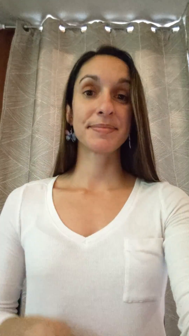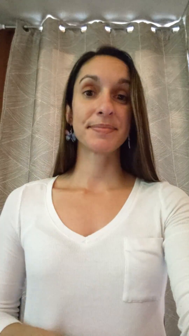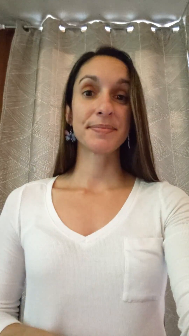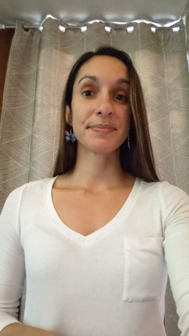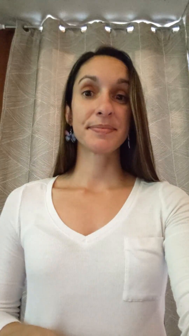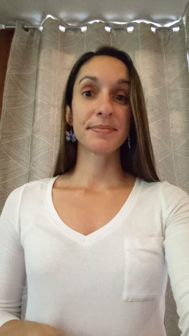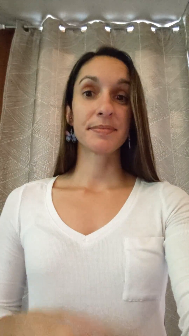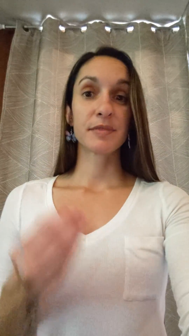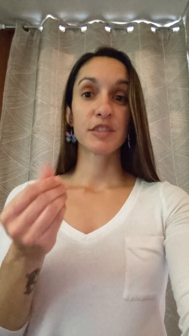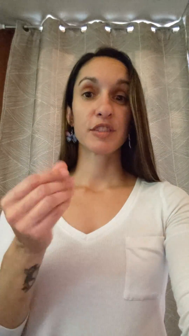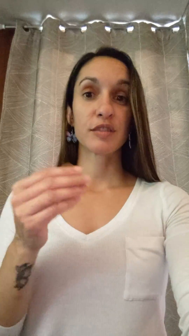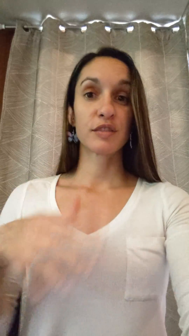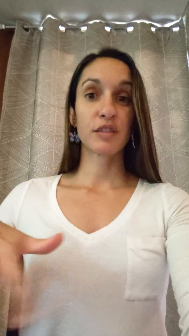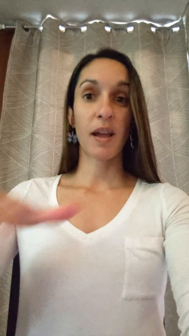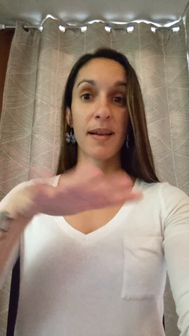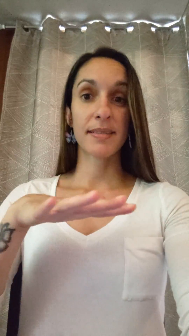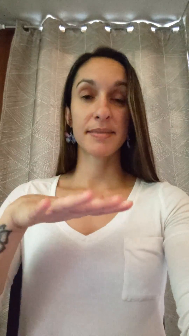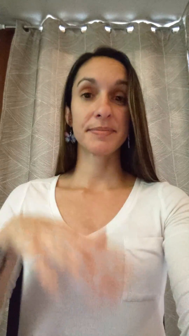garden